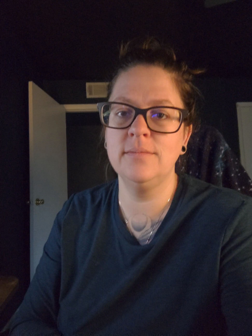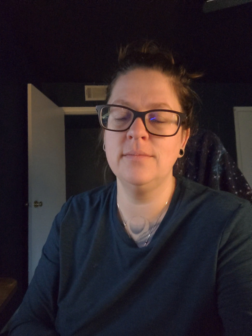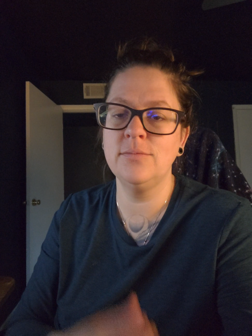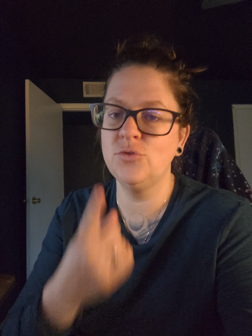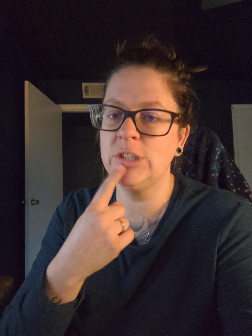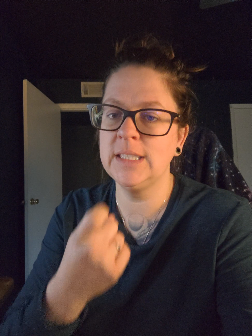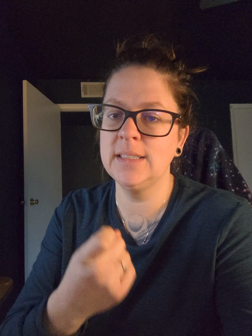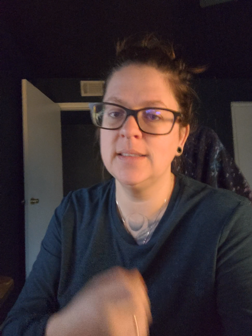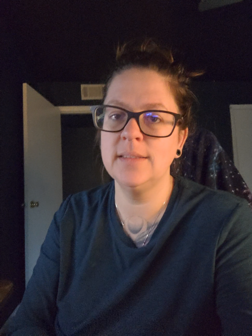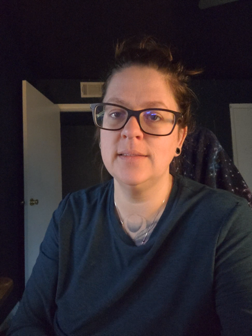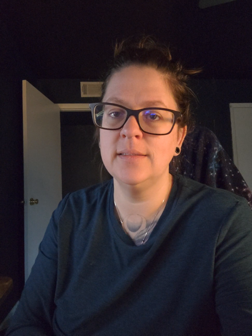red